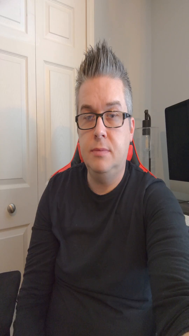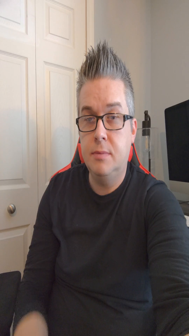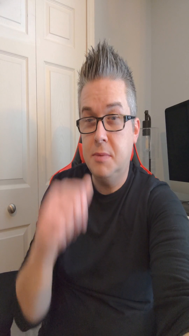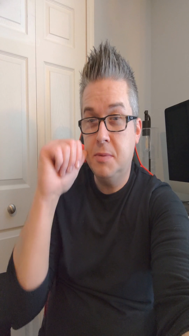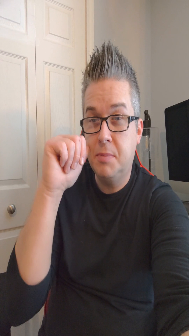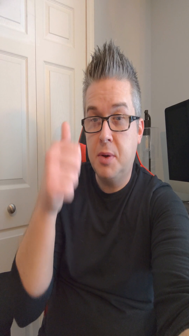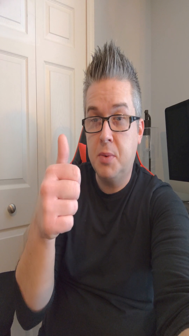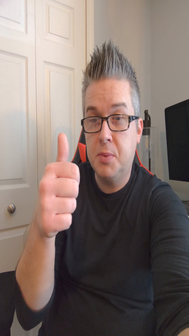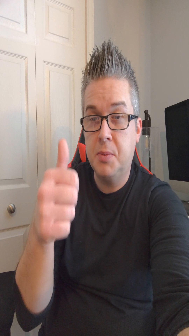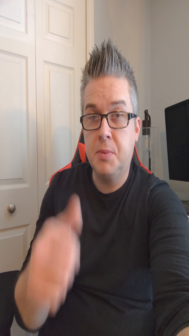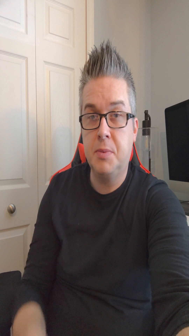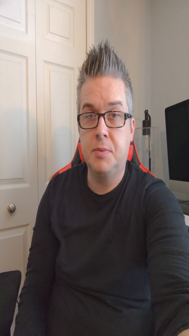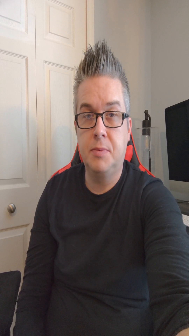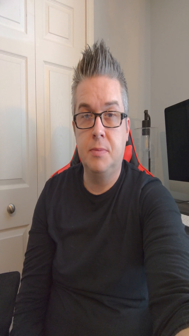tomorrow